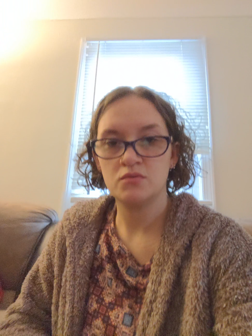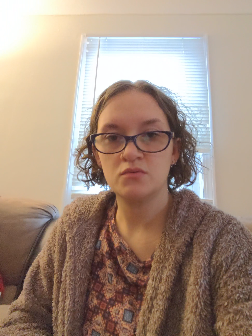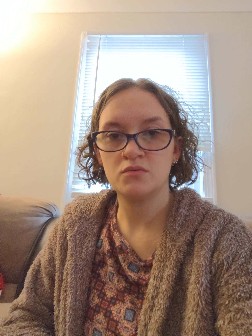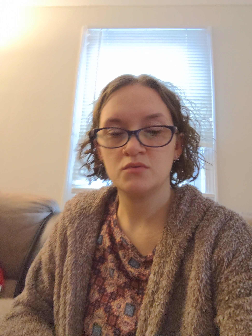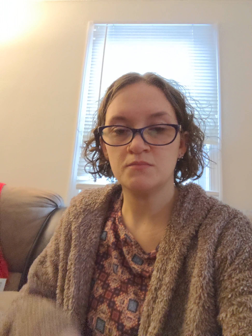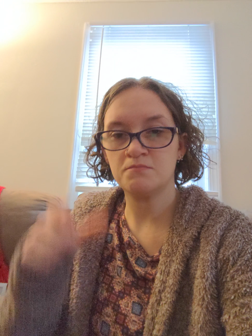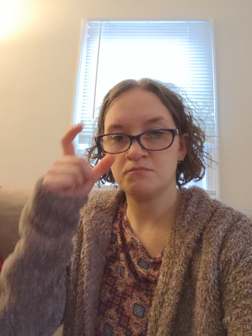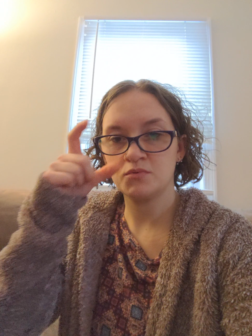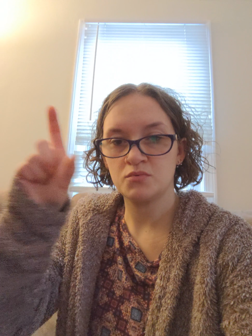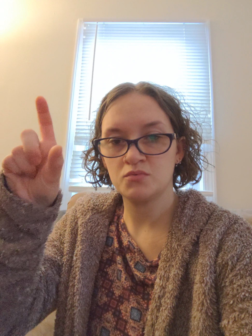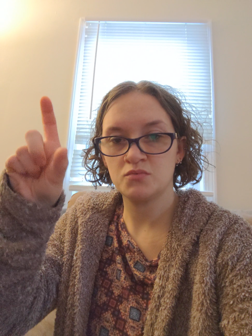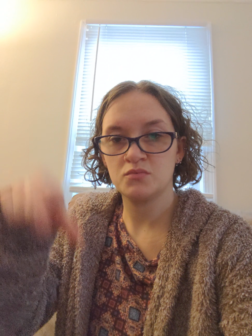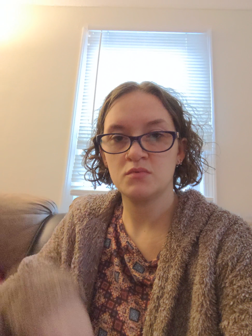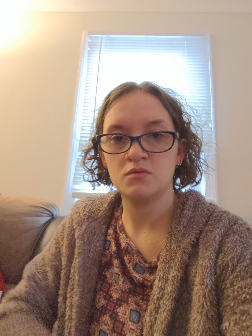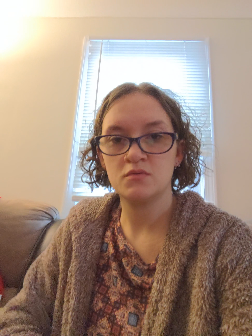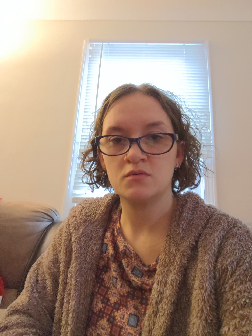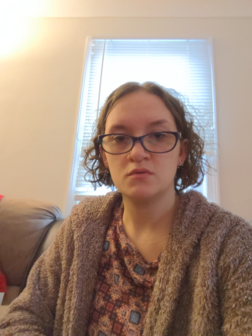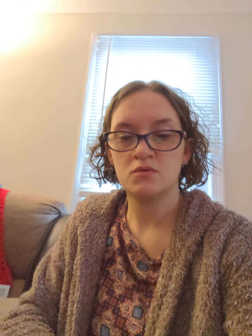moon